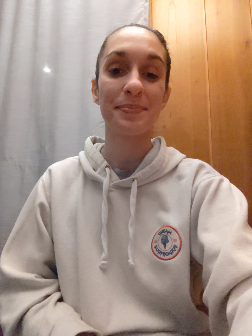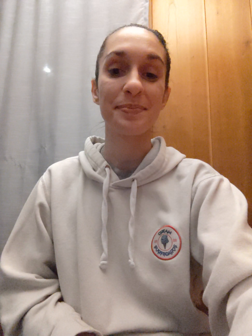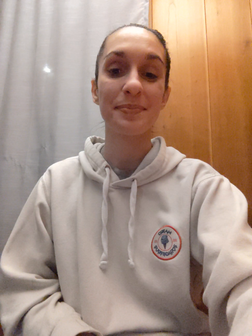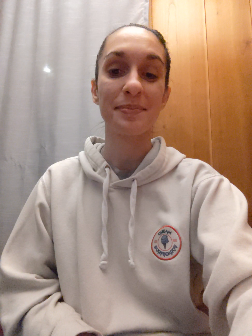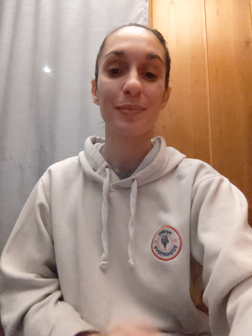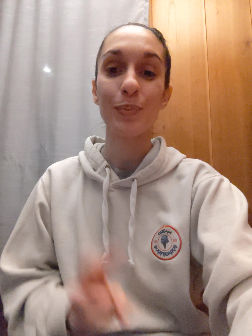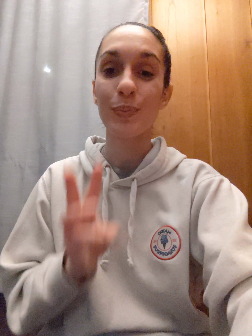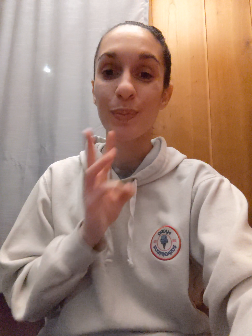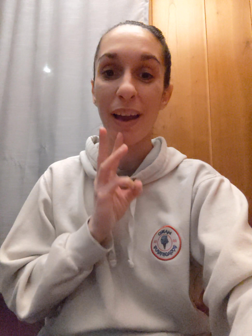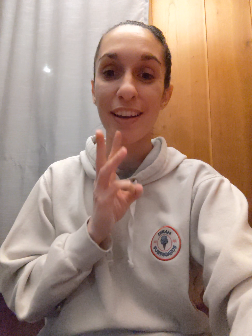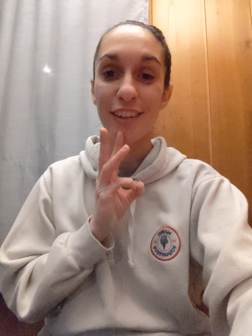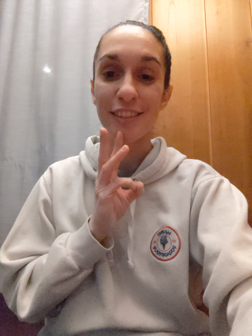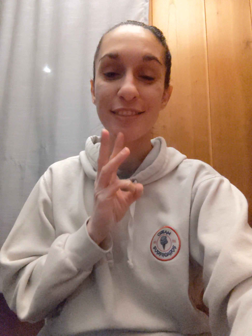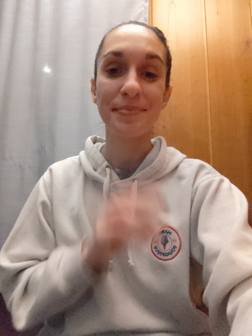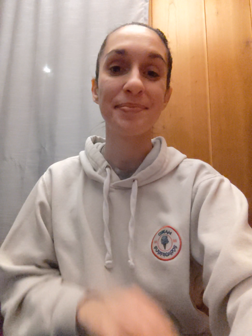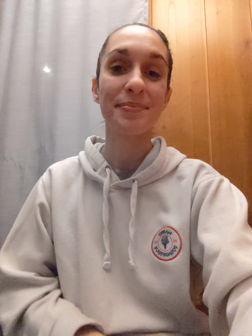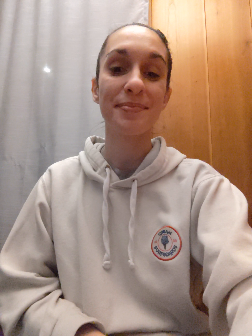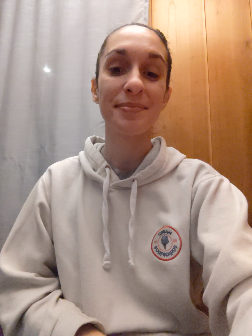water